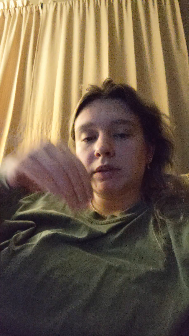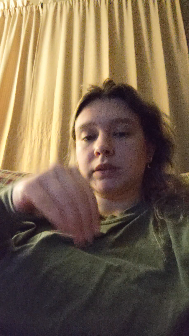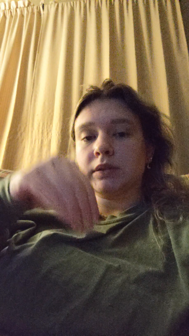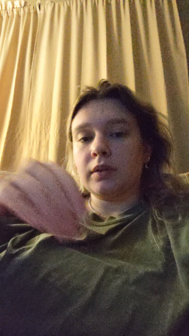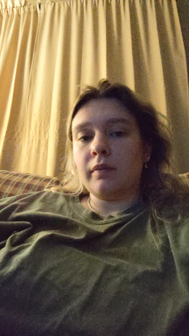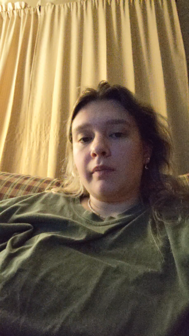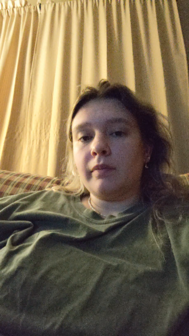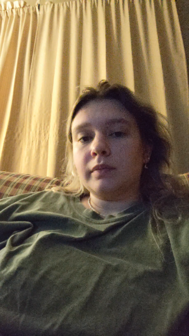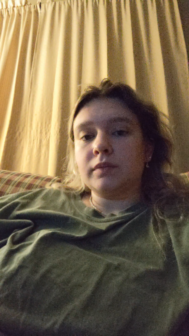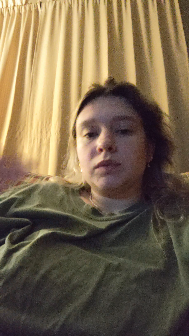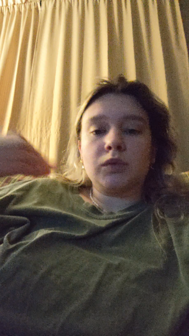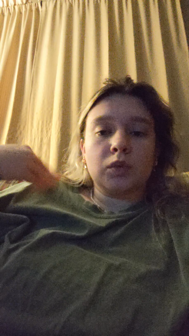shoulder